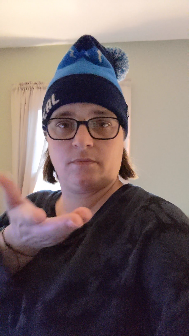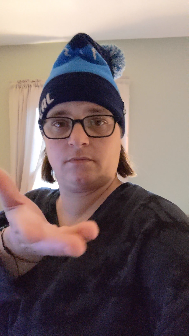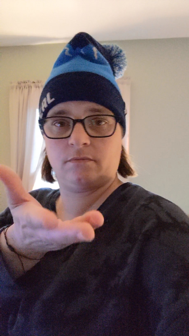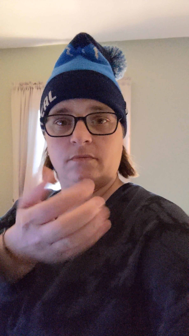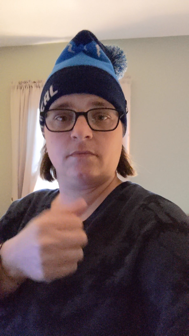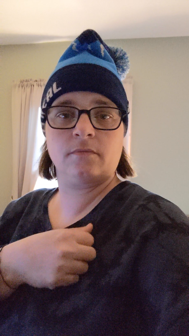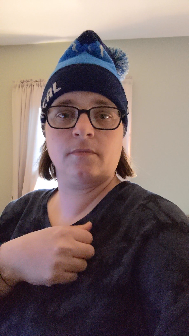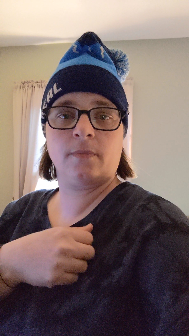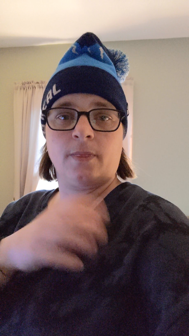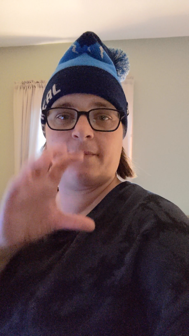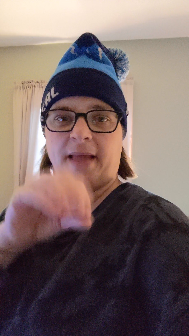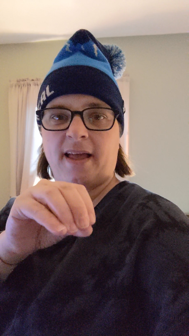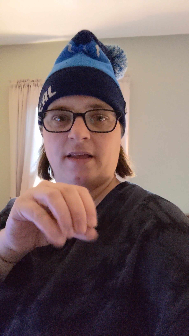bite